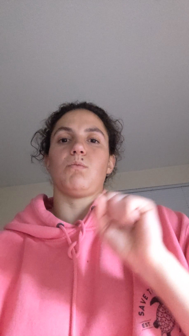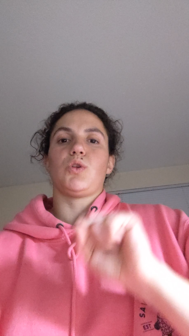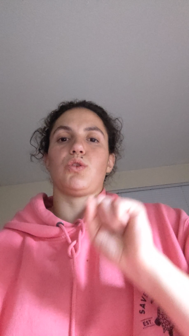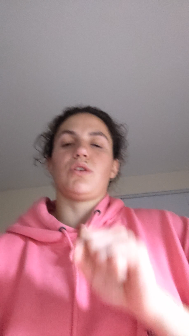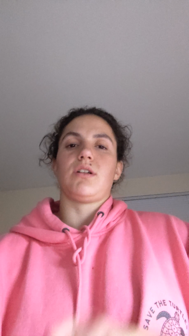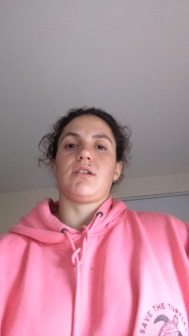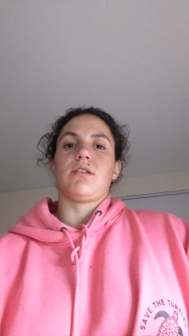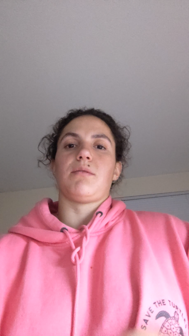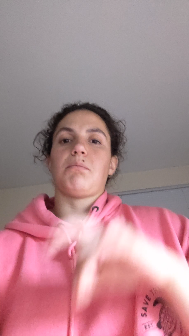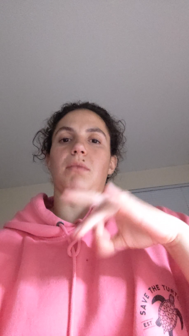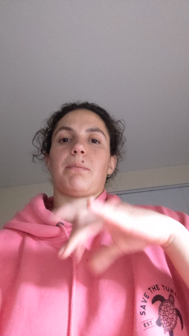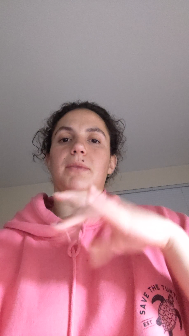pumpkin